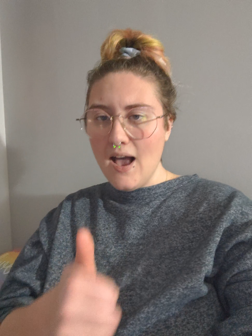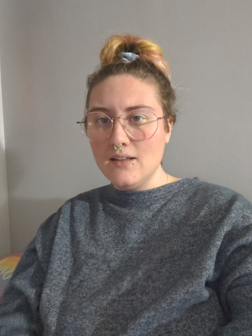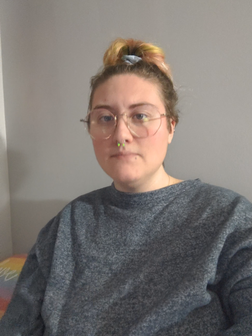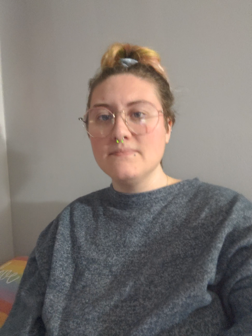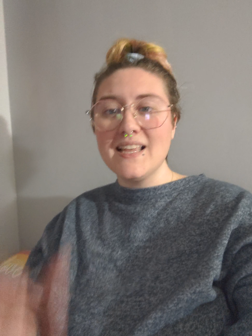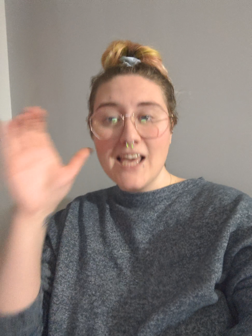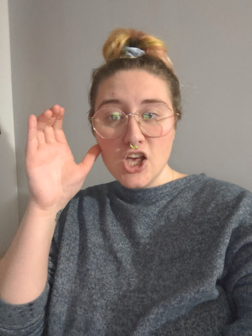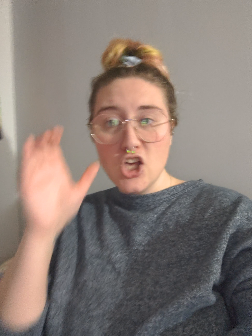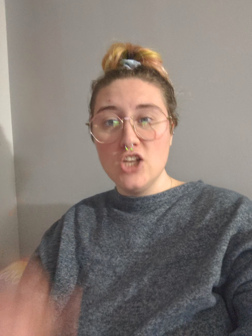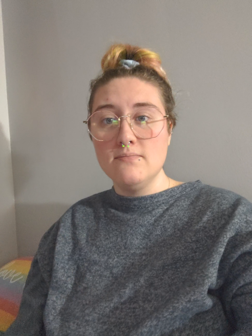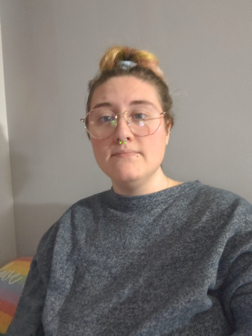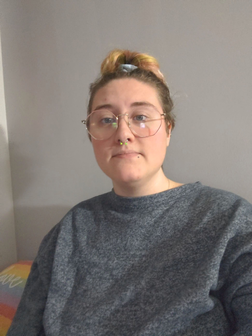hear